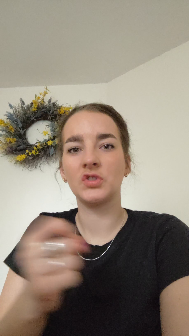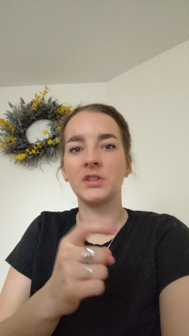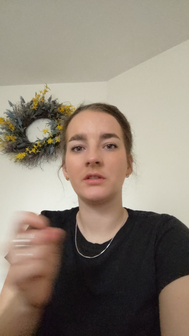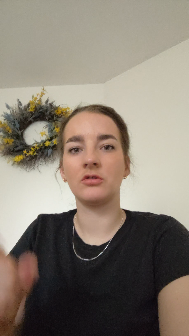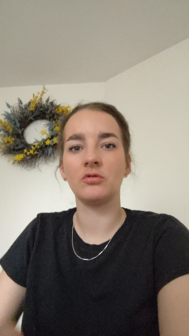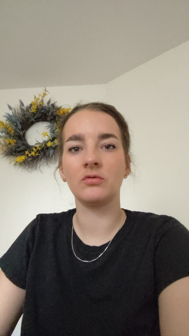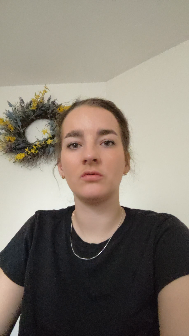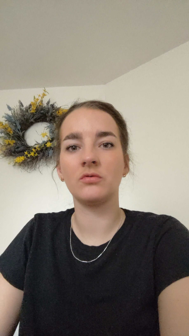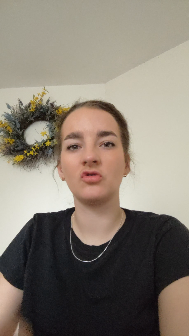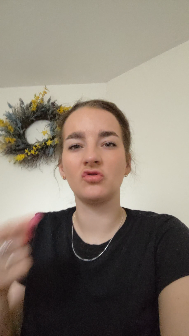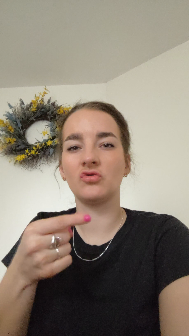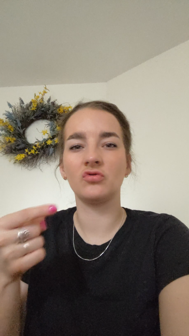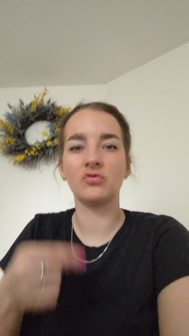hurt